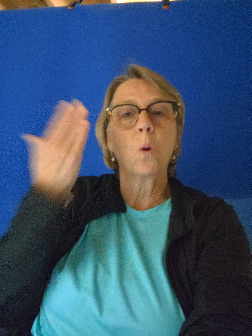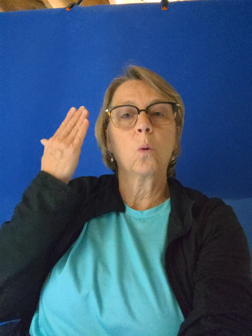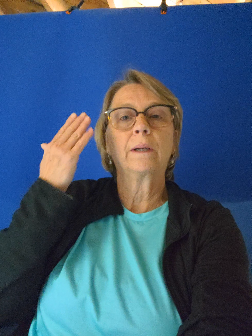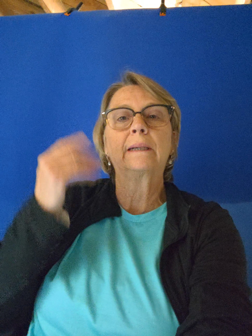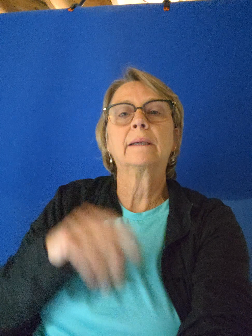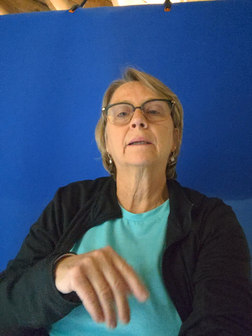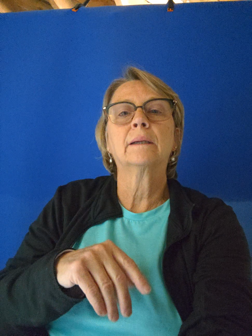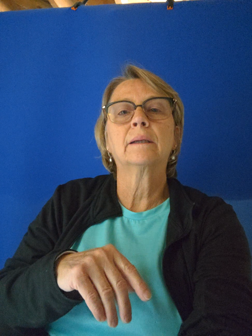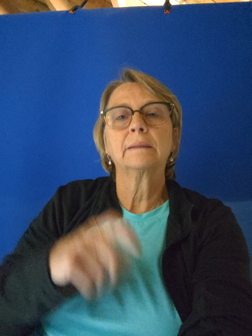morning